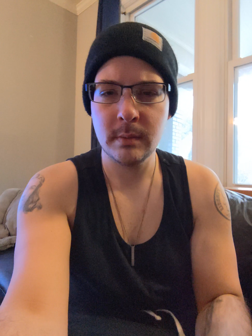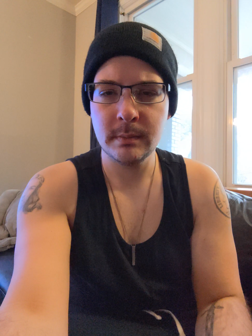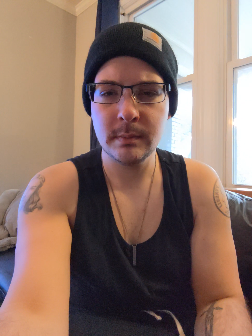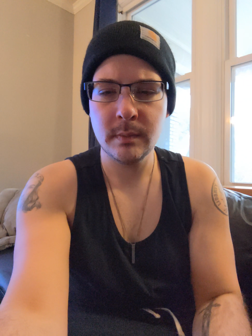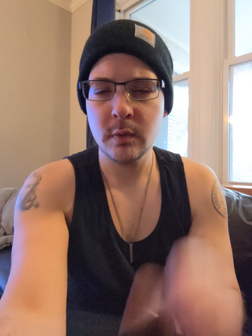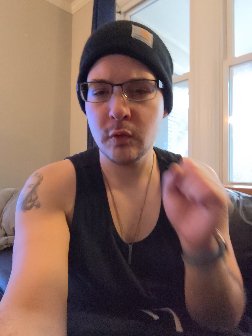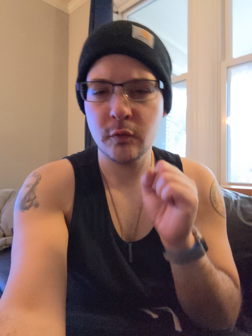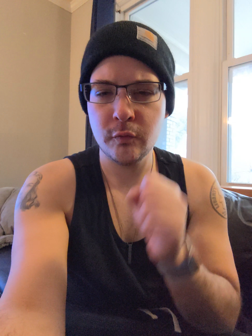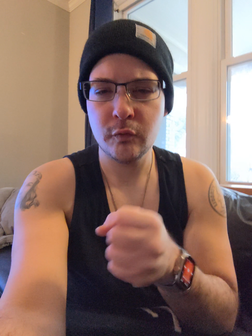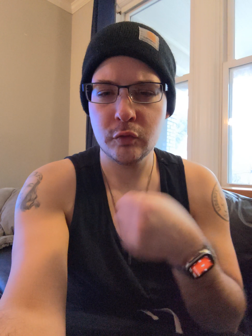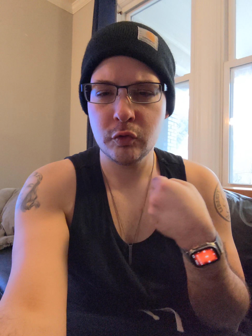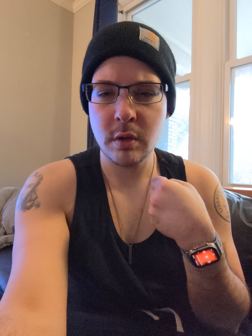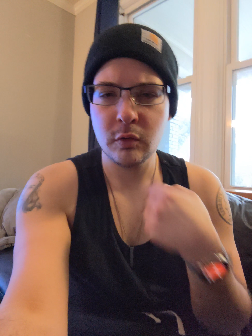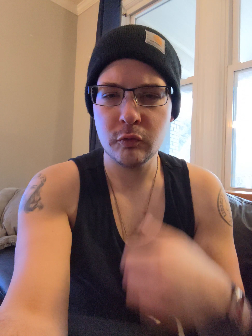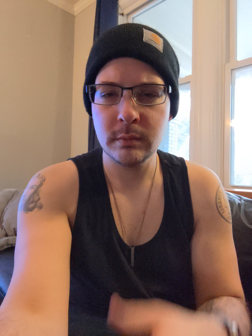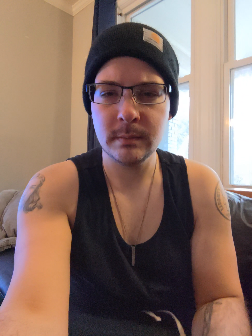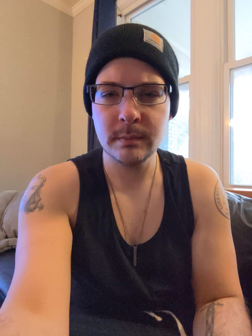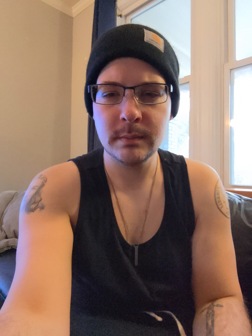refrigerator